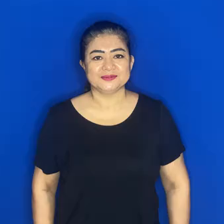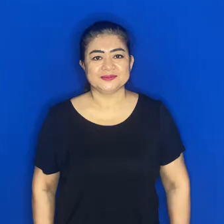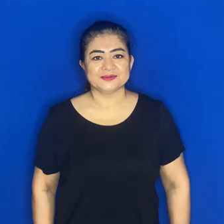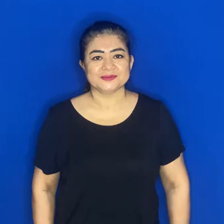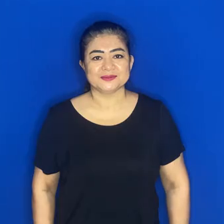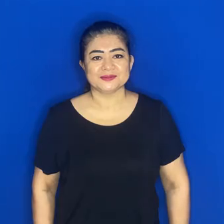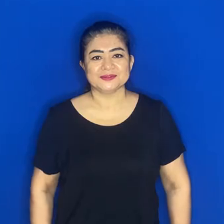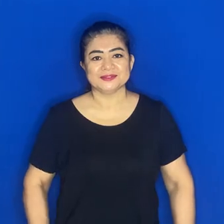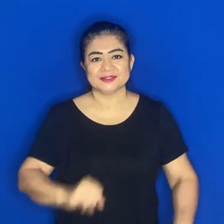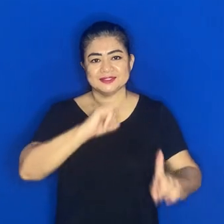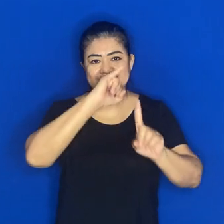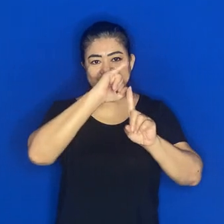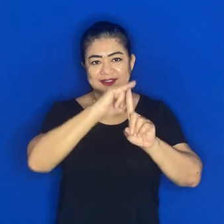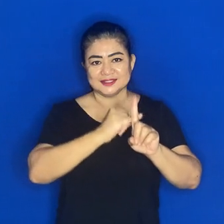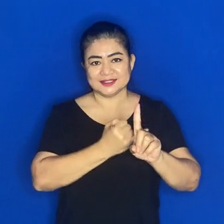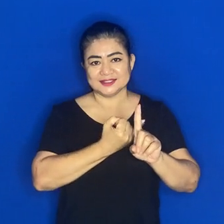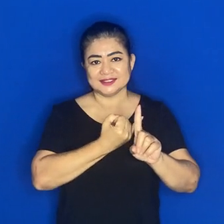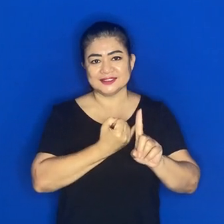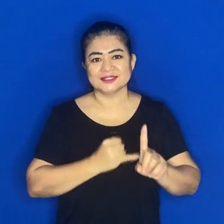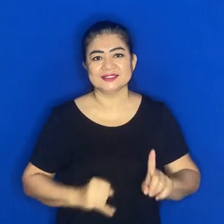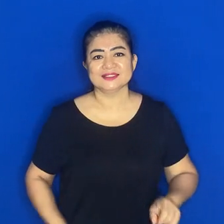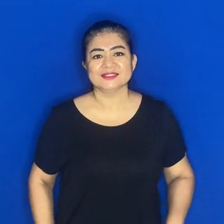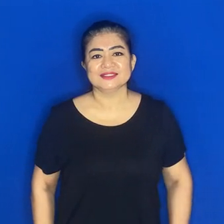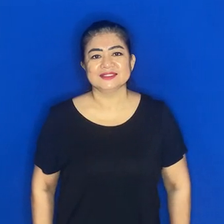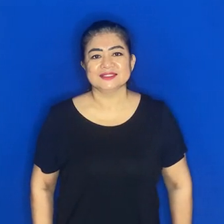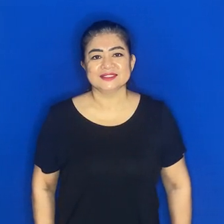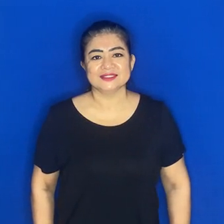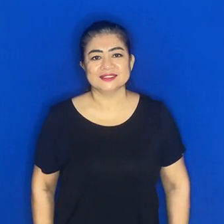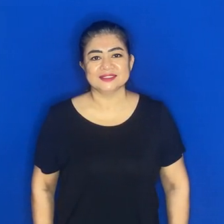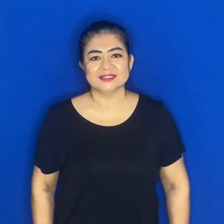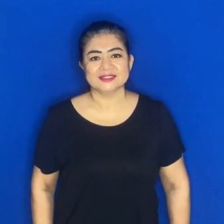january